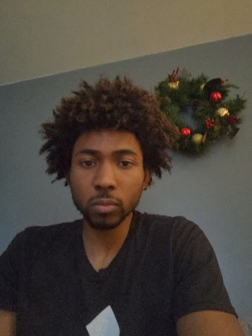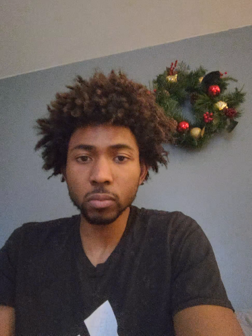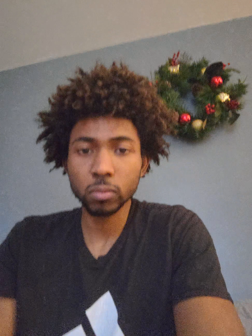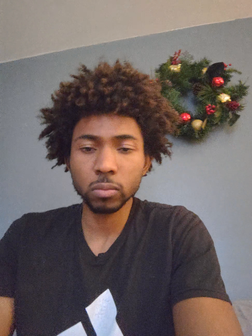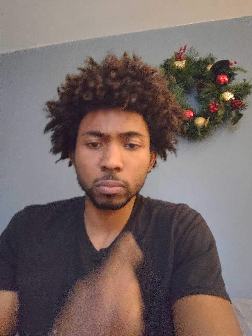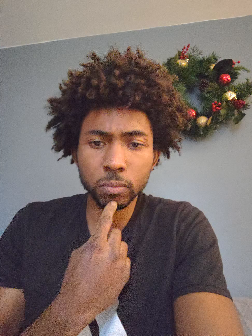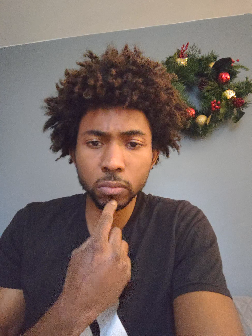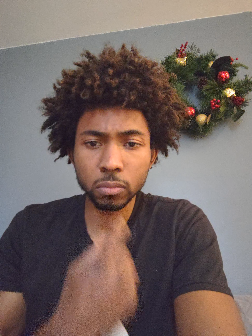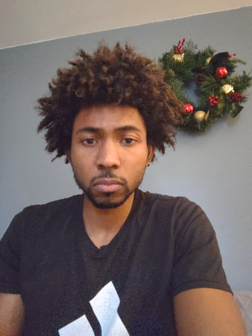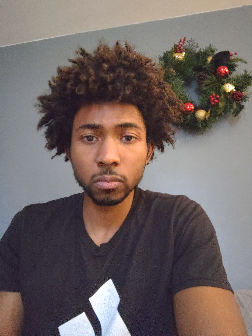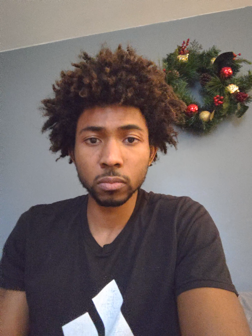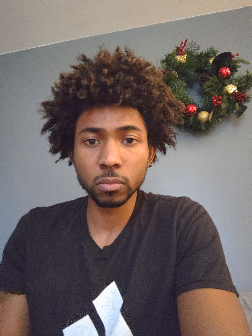say